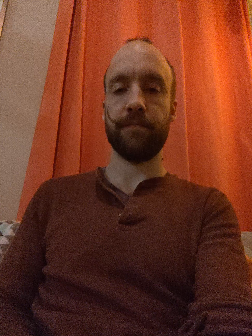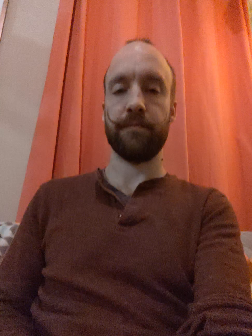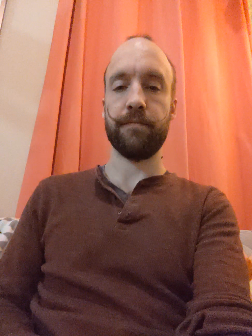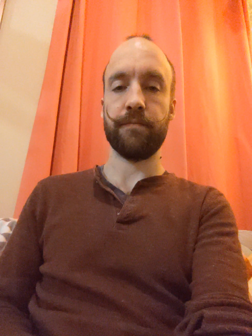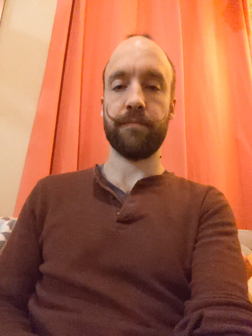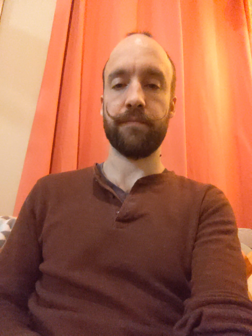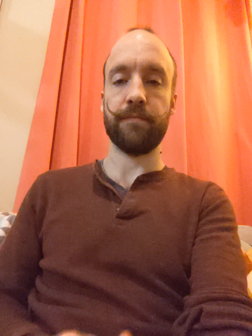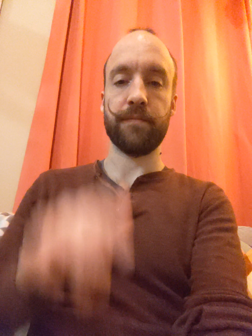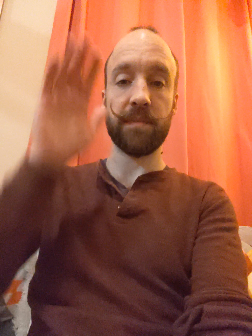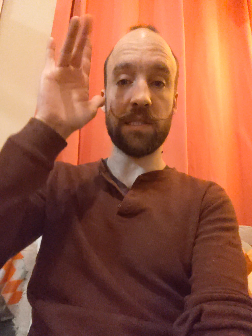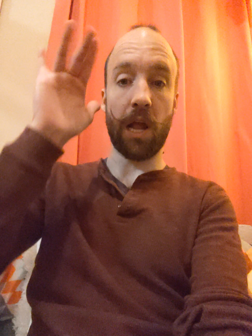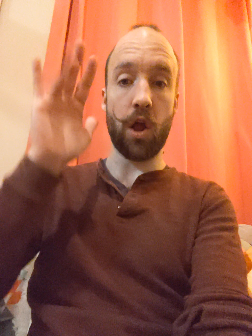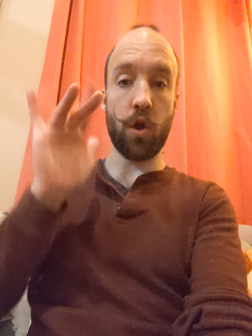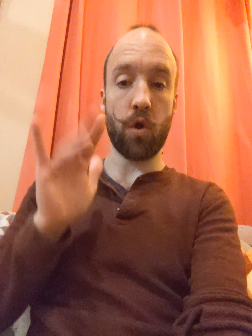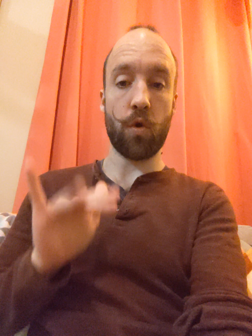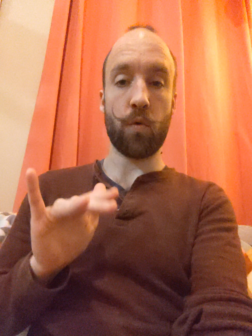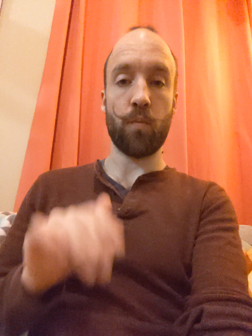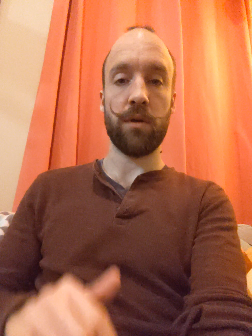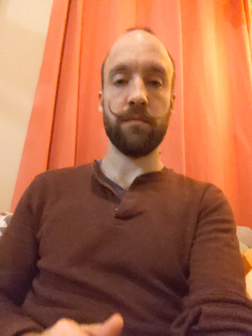snow